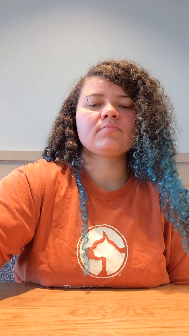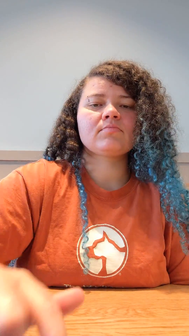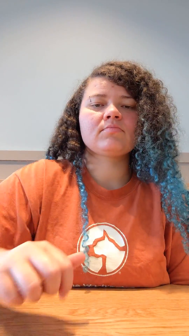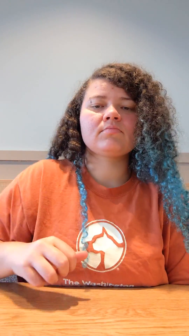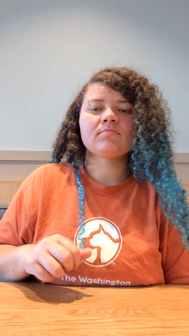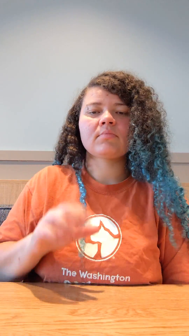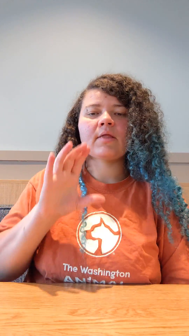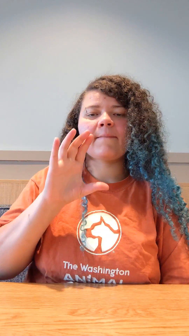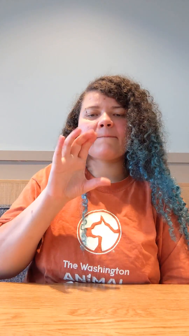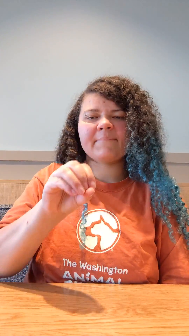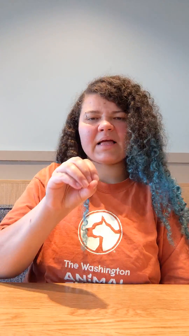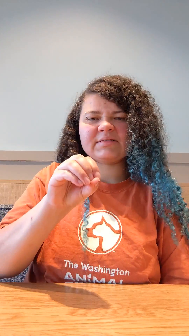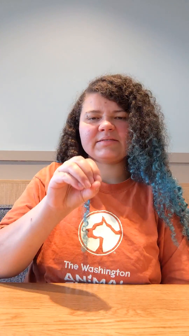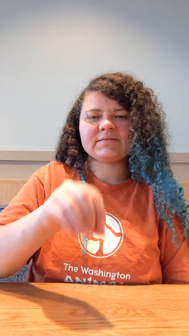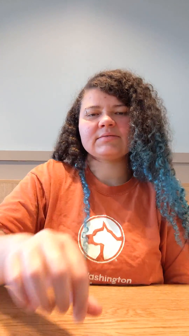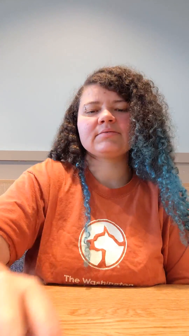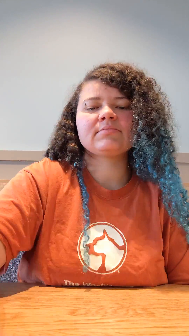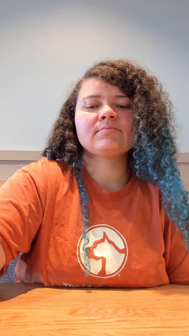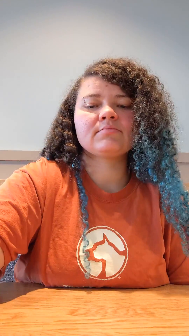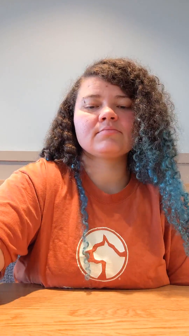bite